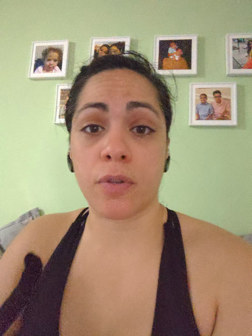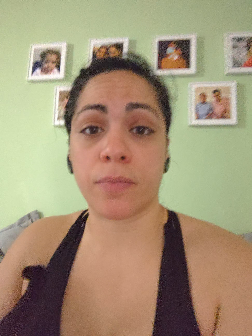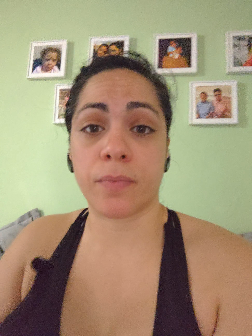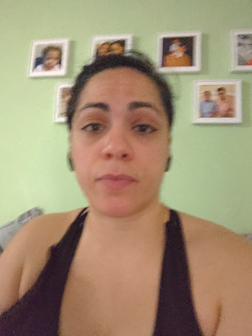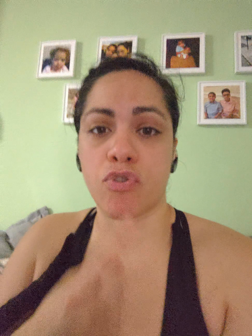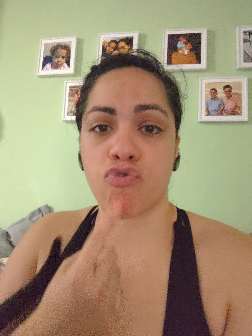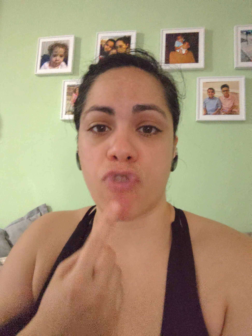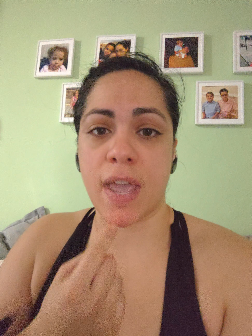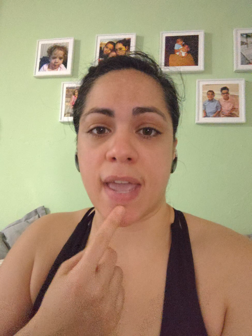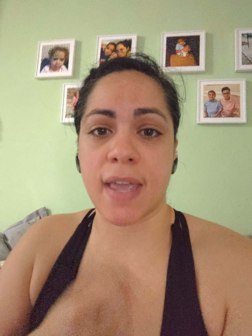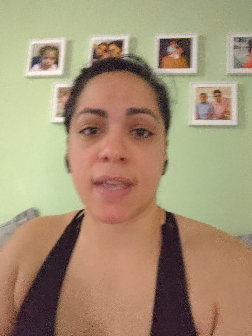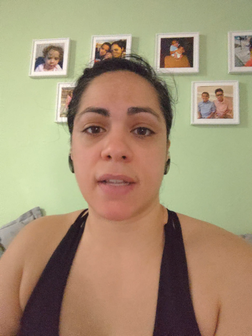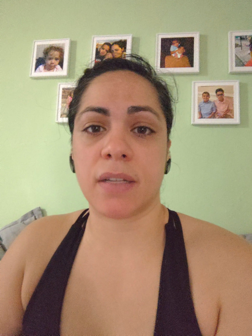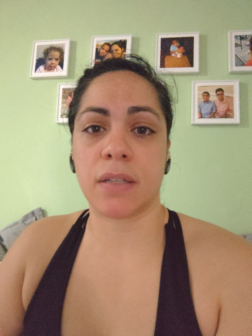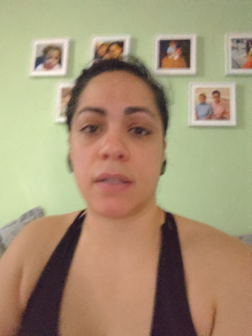red